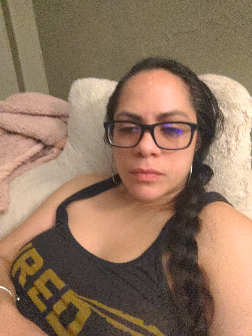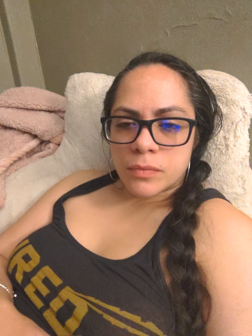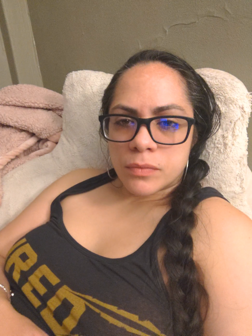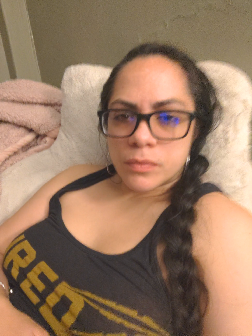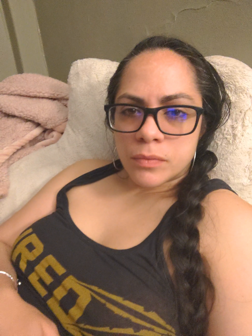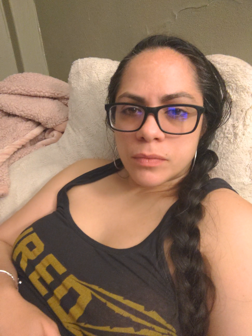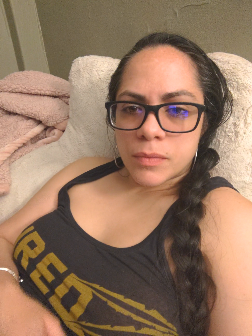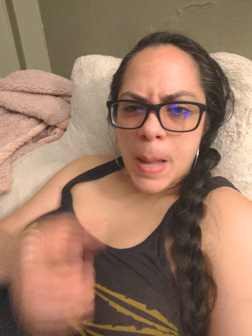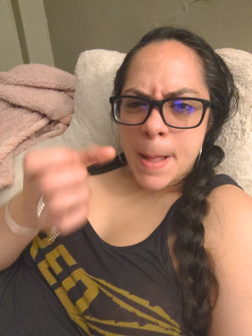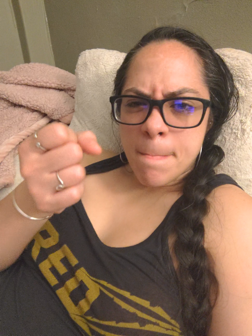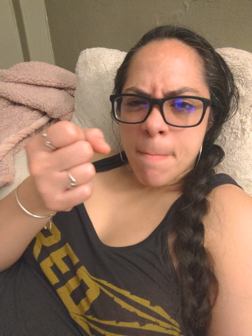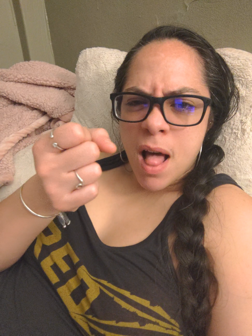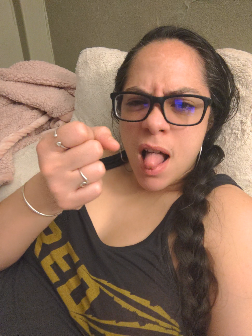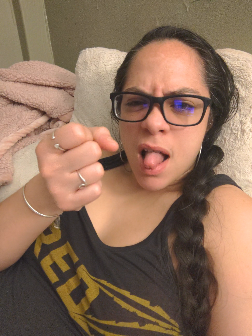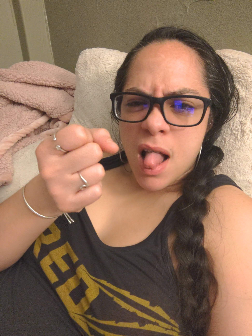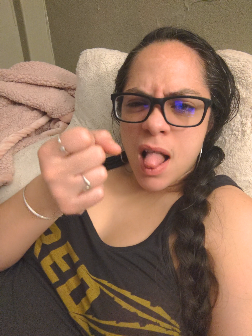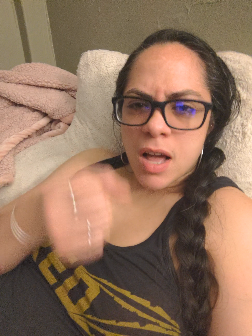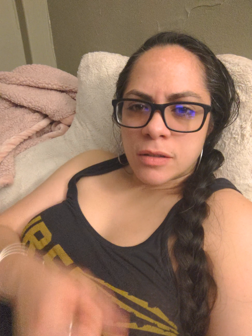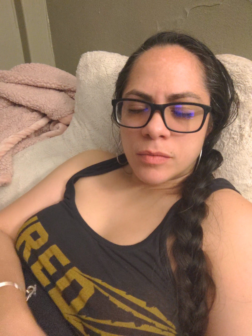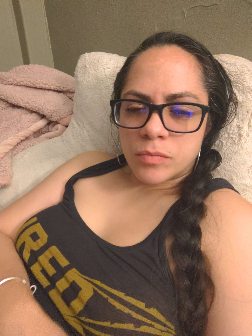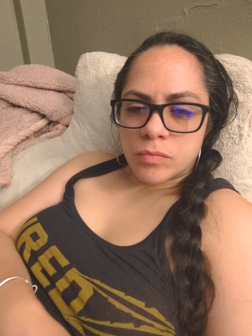milk